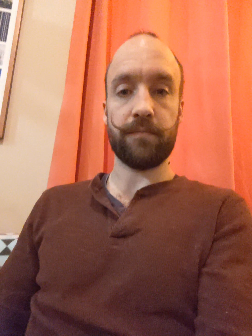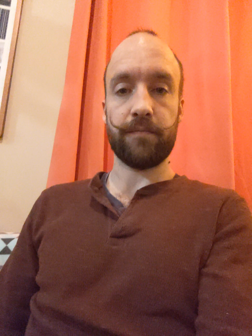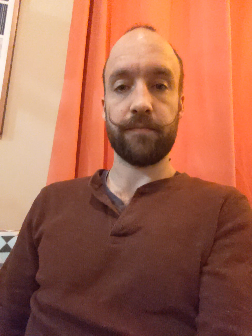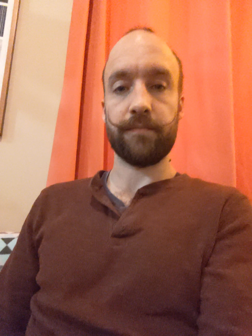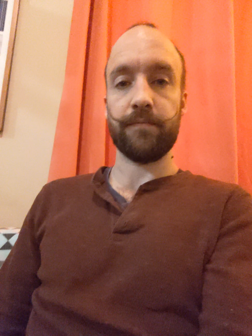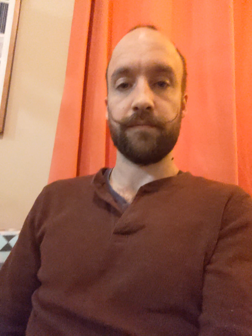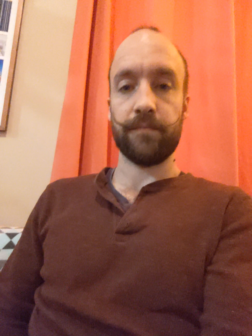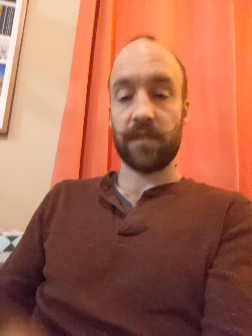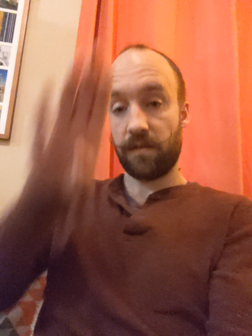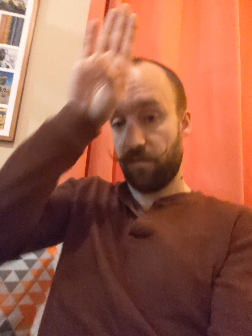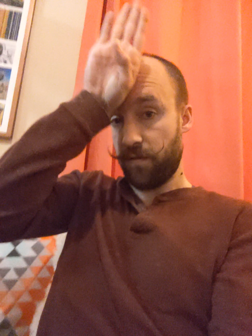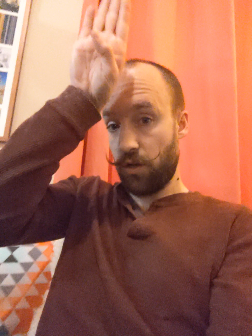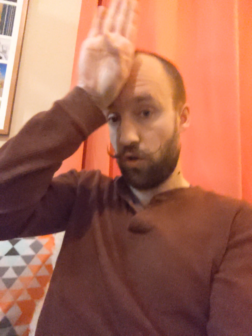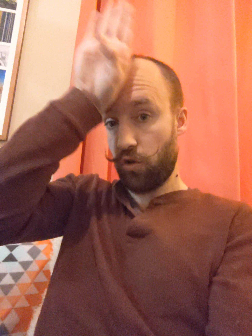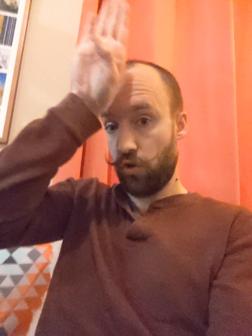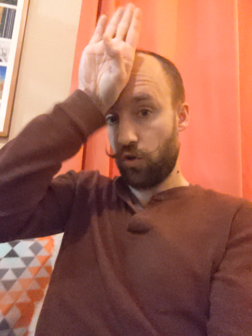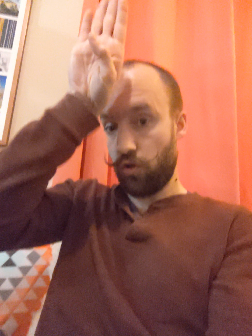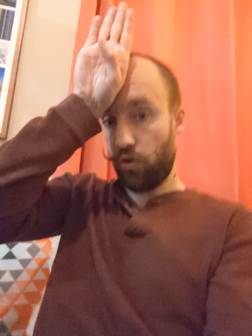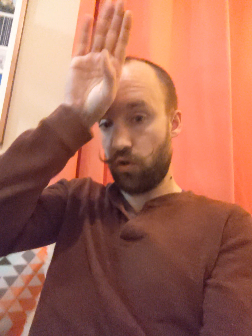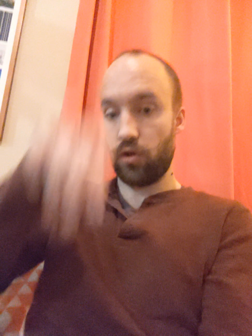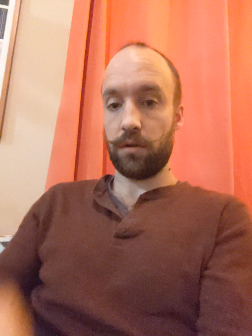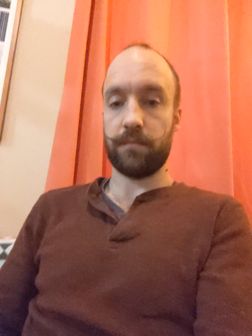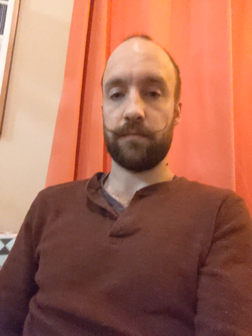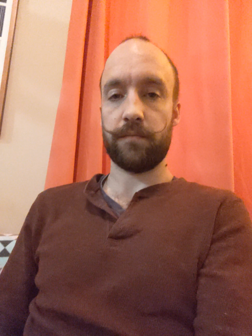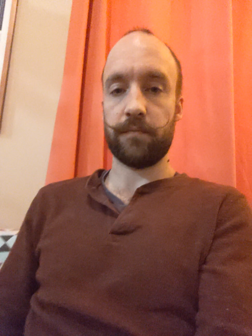fireman